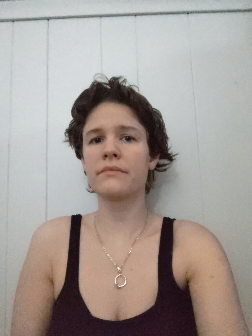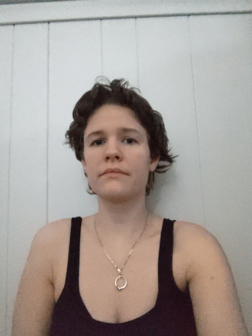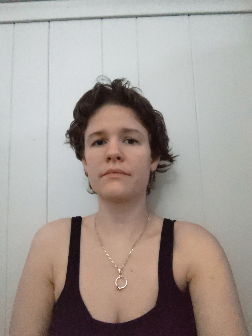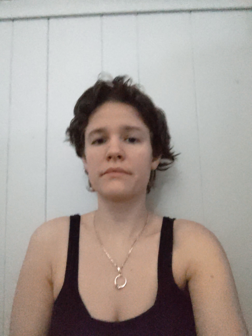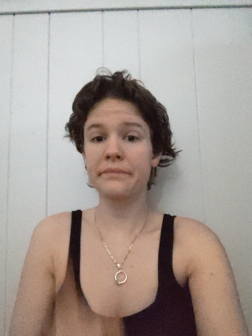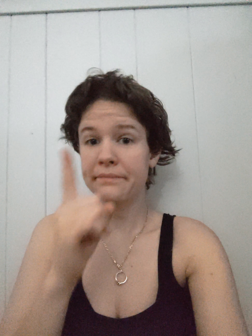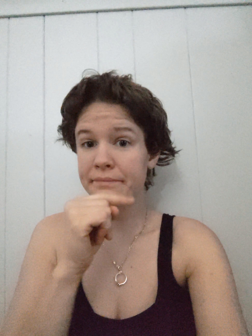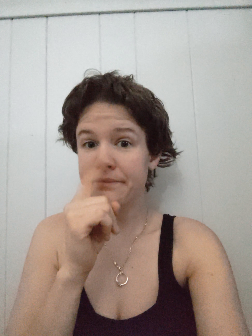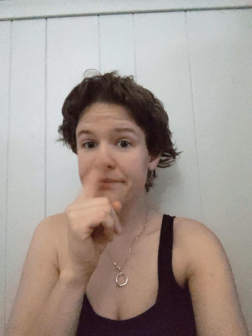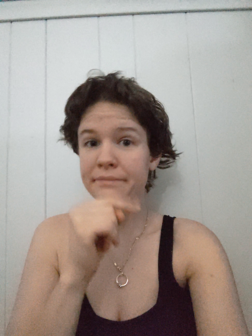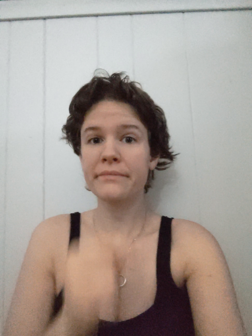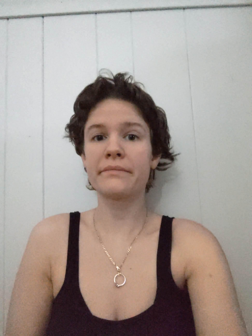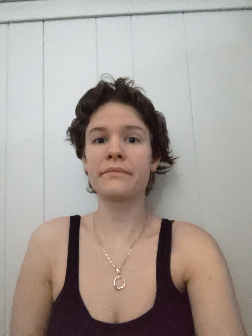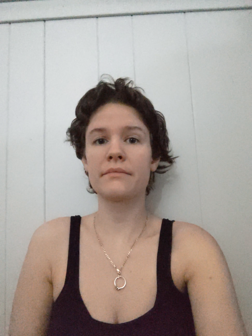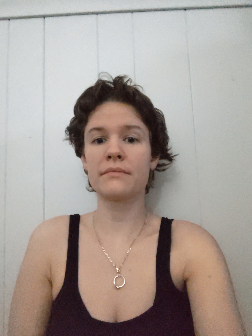mouse